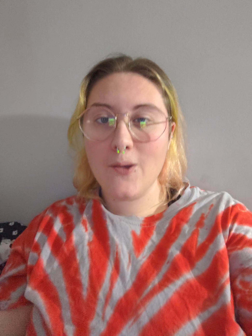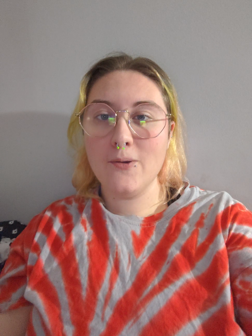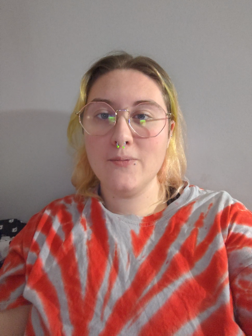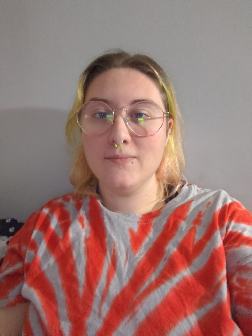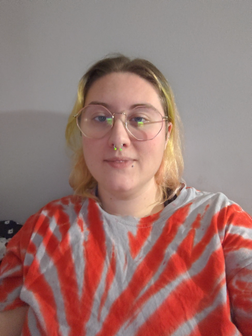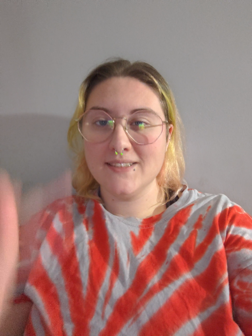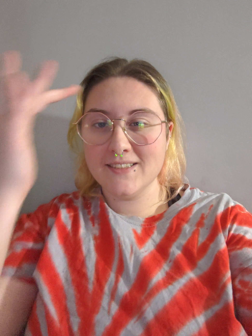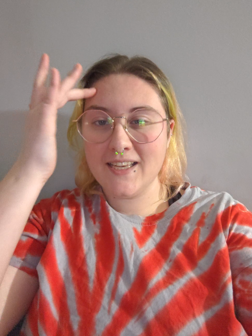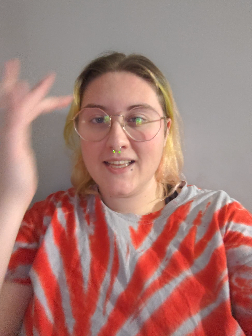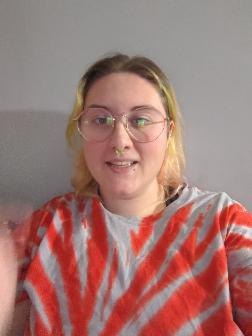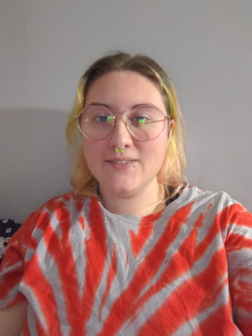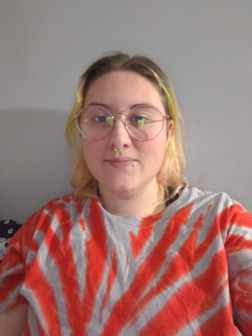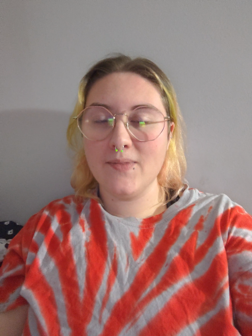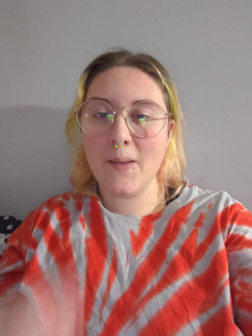sick